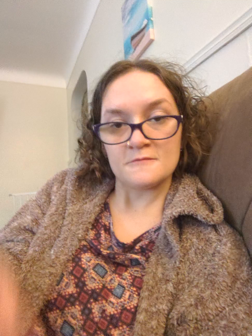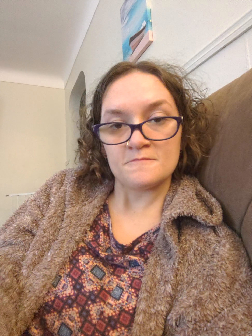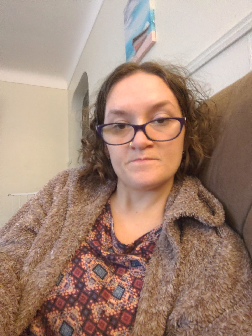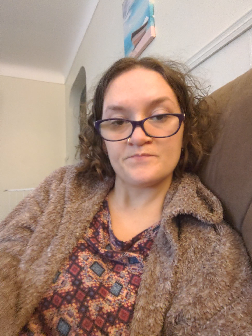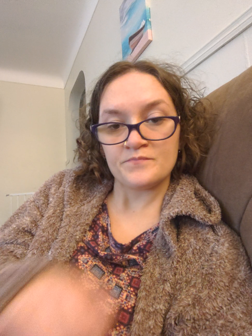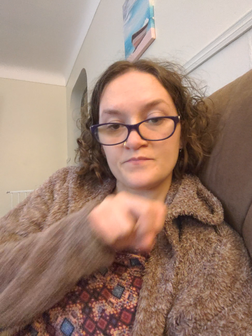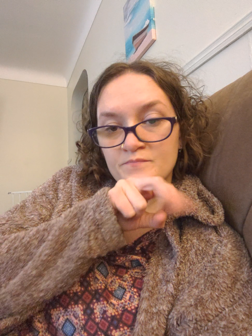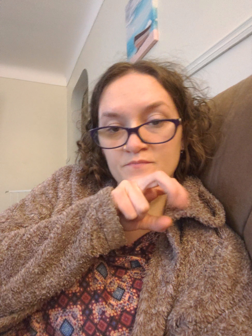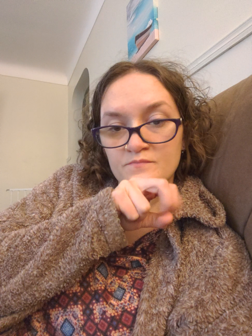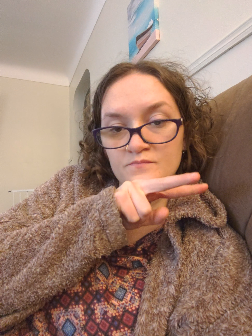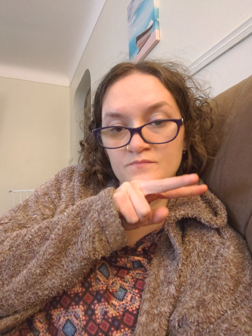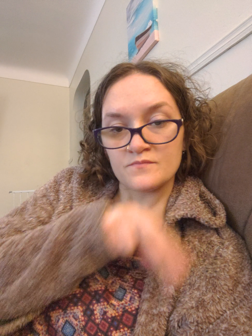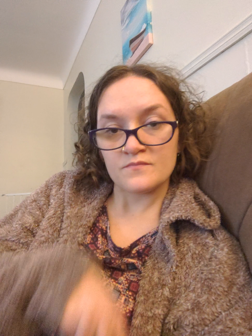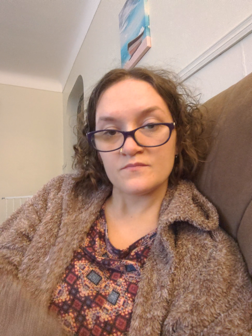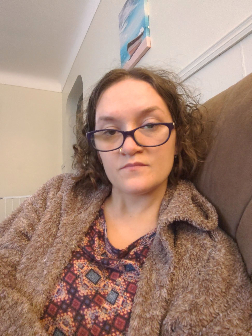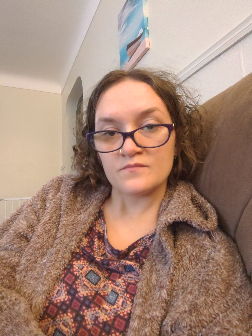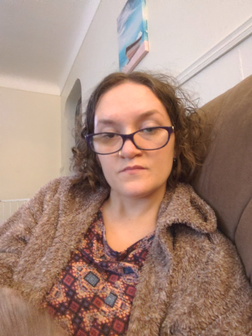frog